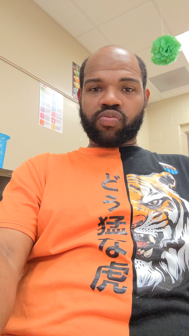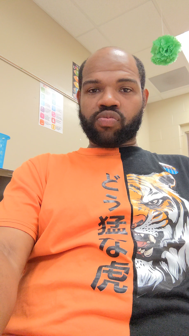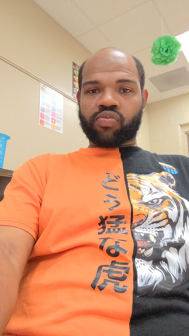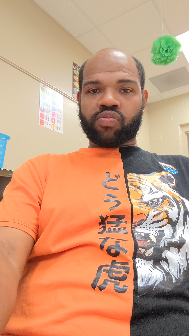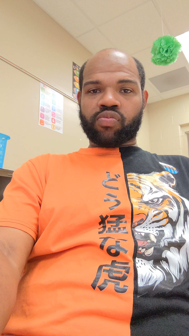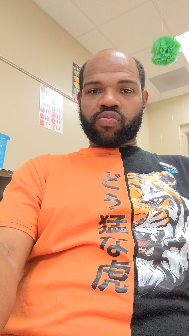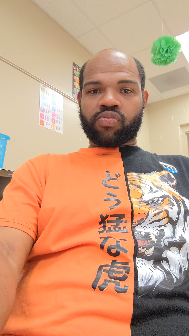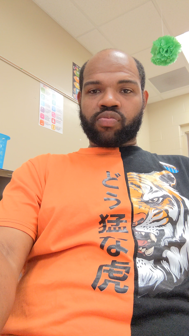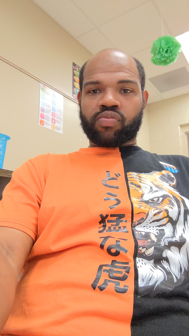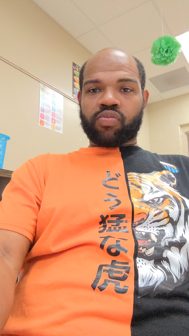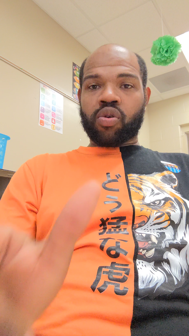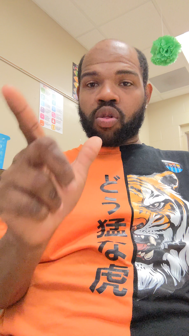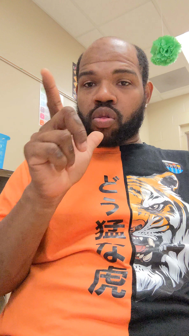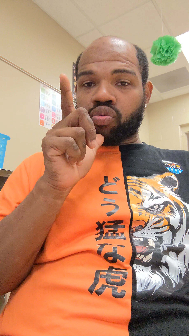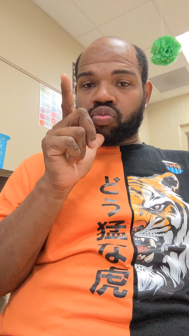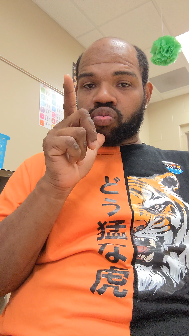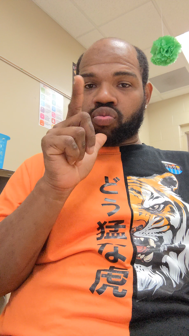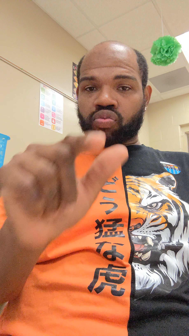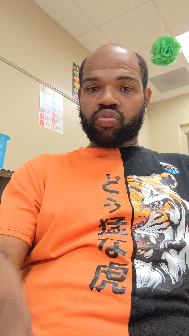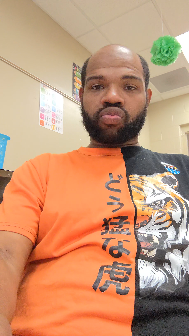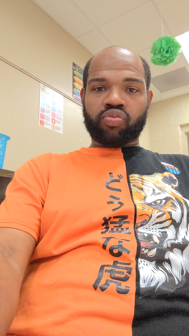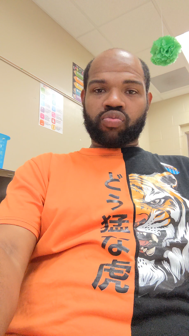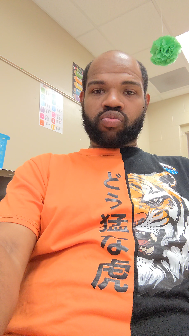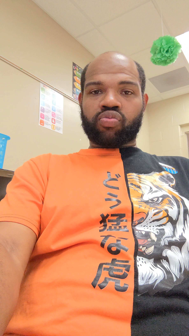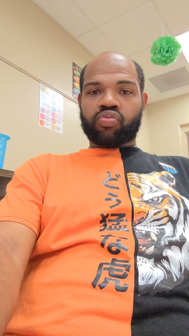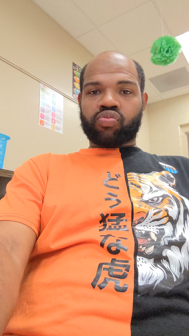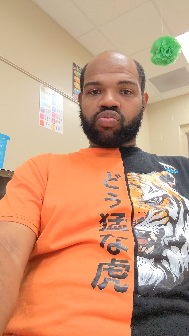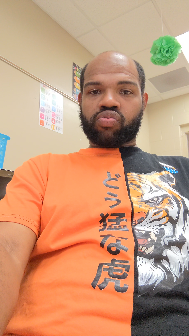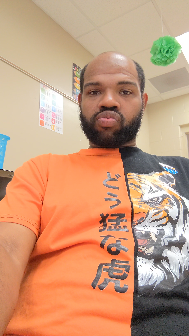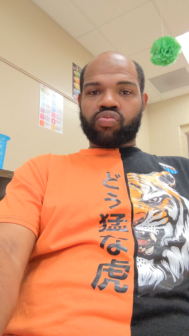lunch